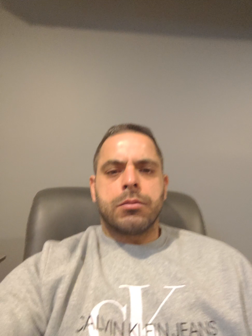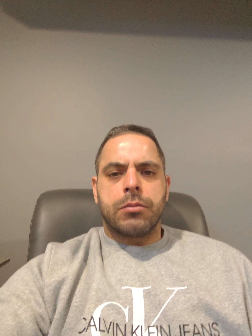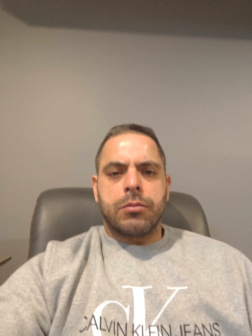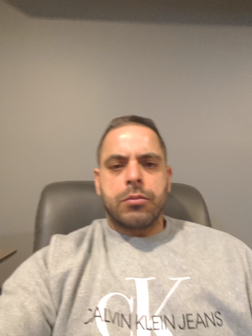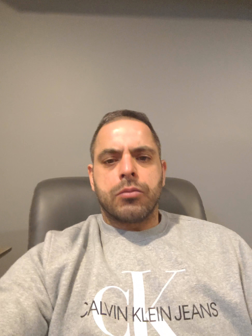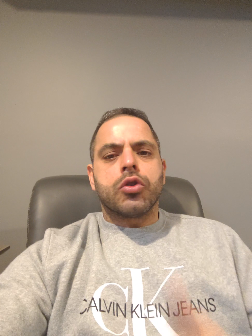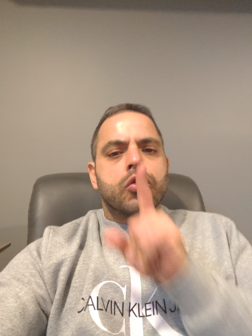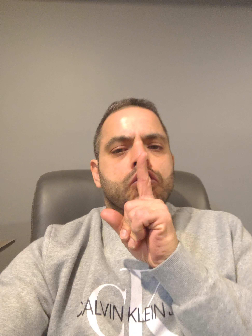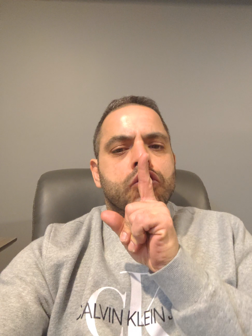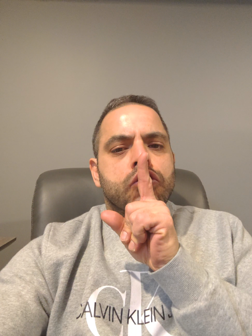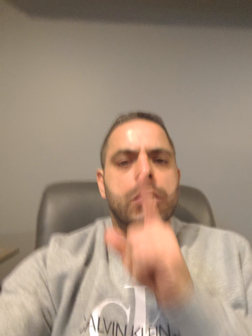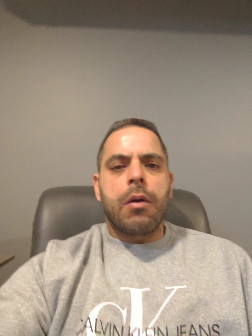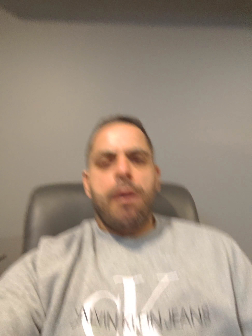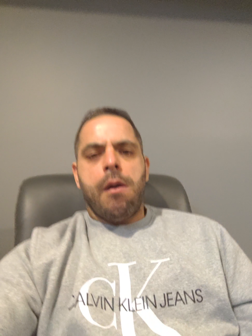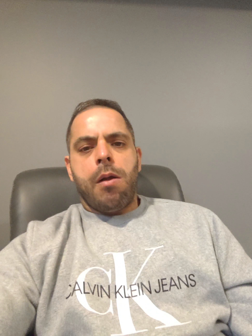shhh